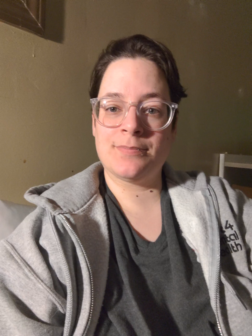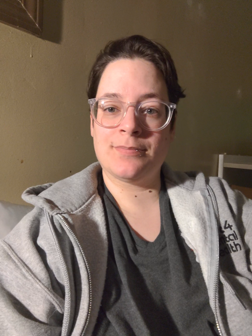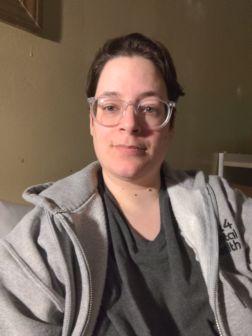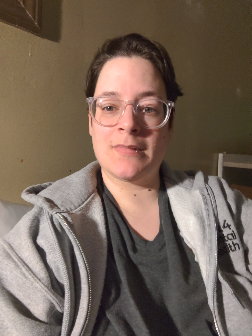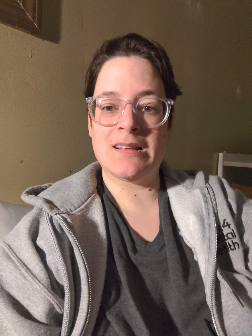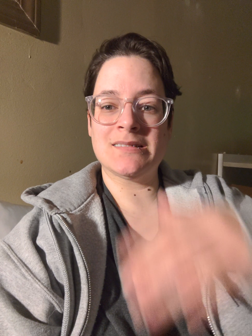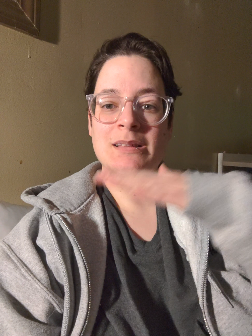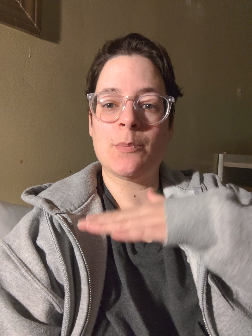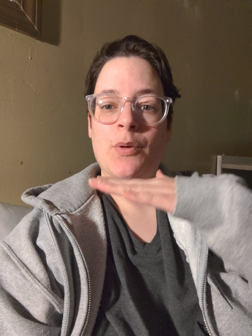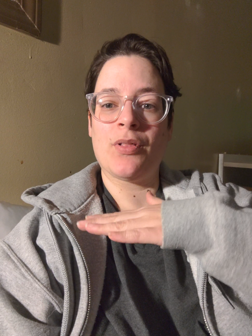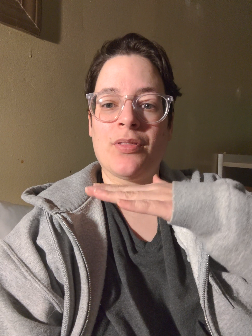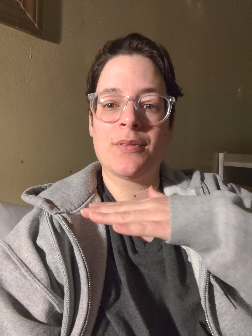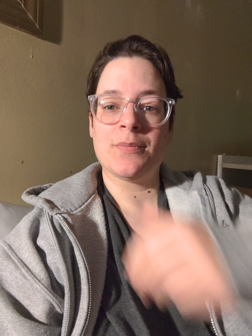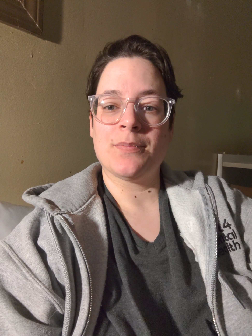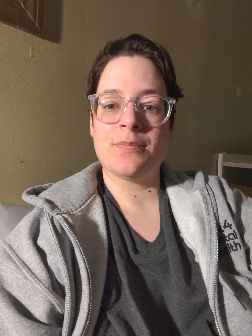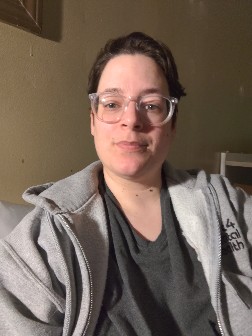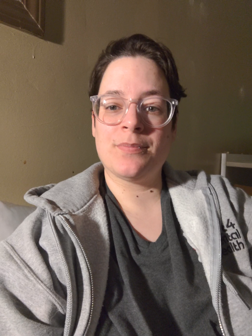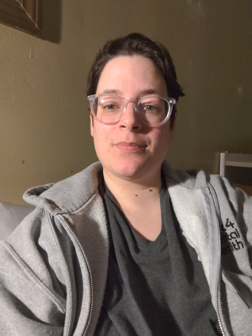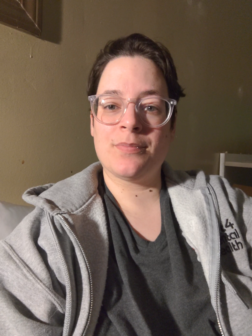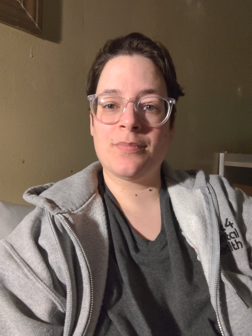table